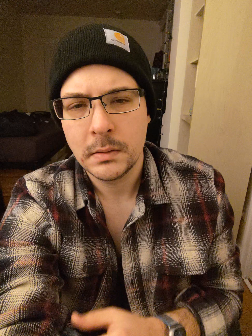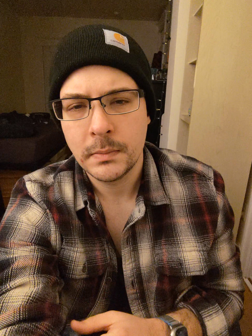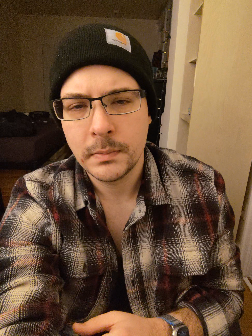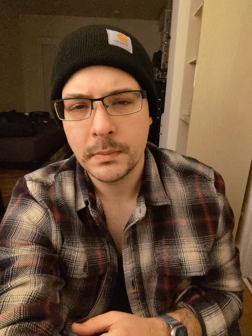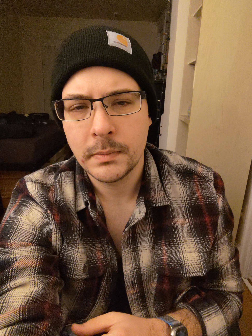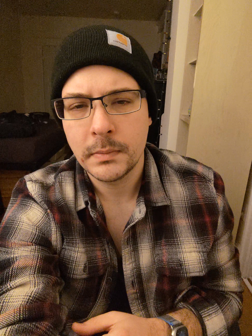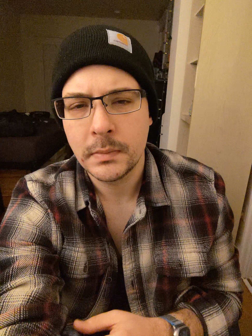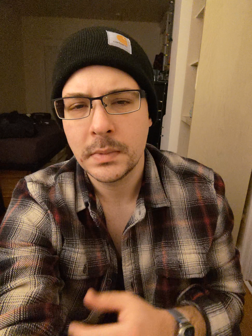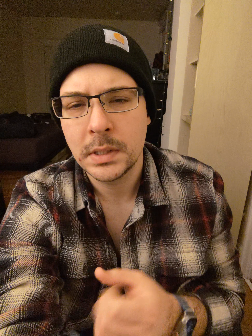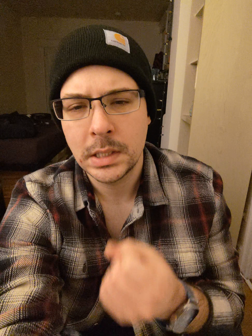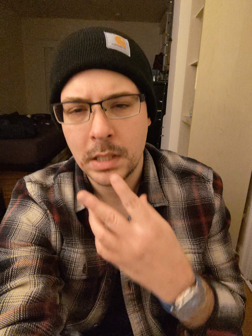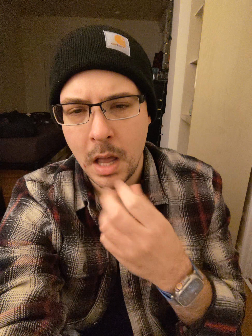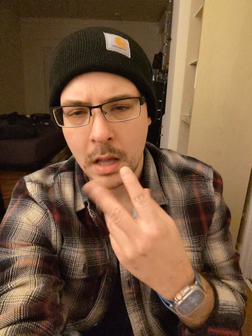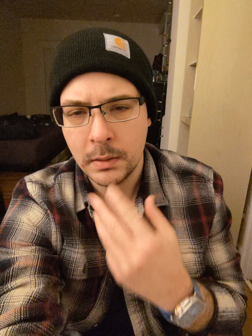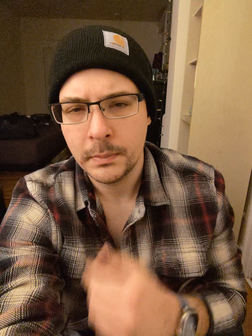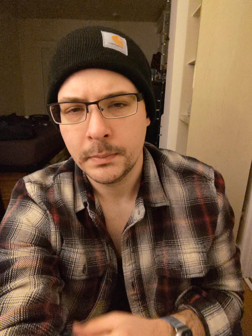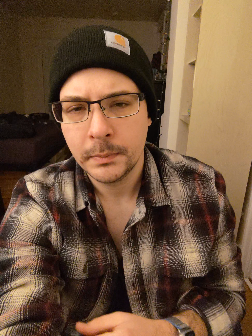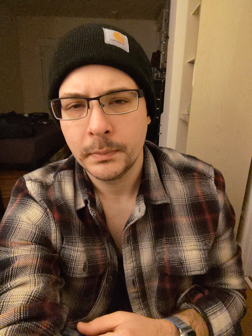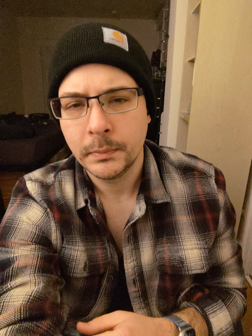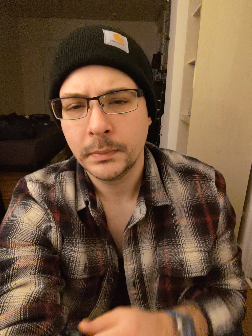snack